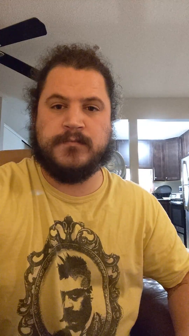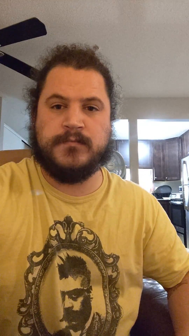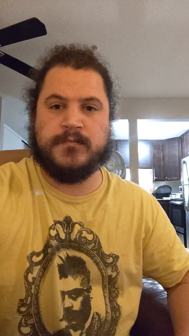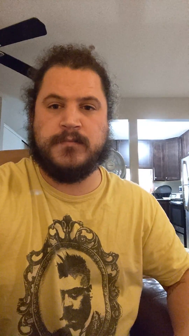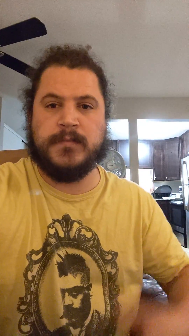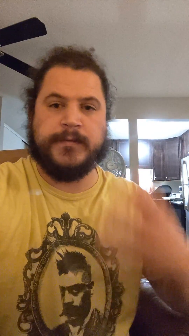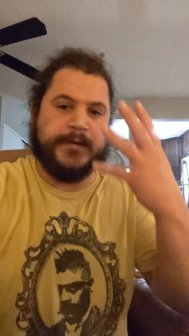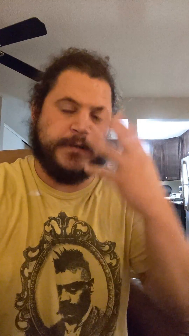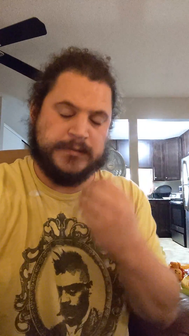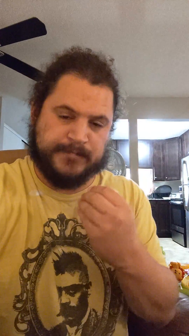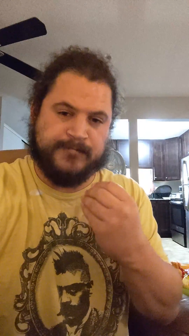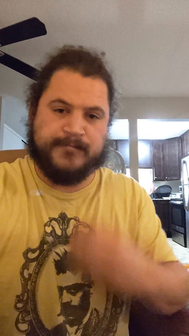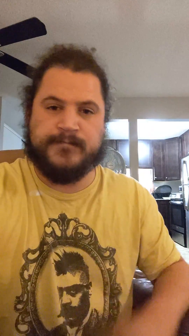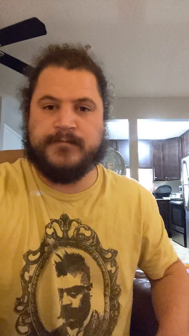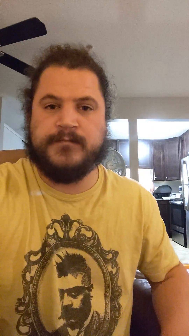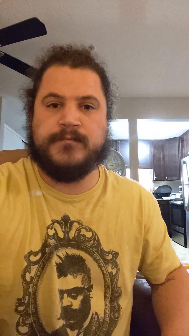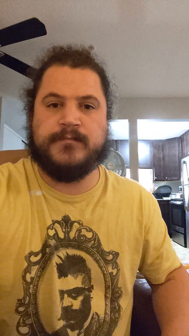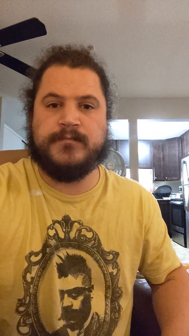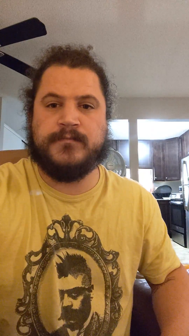asleep